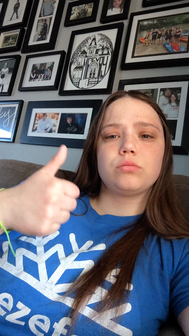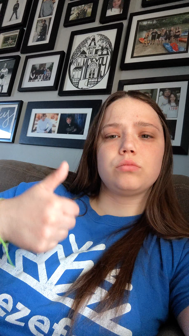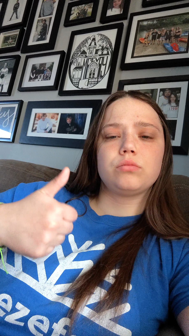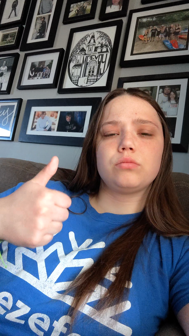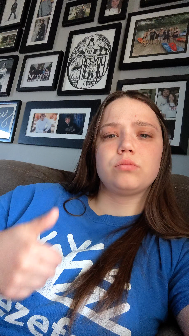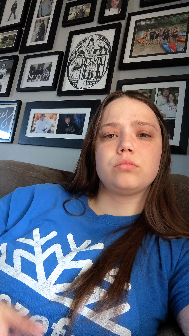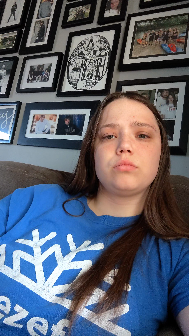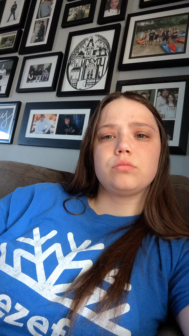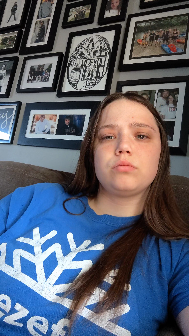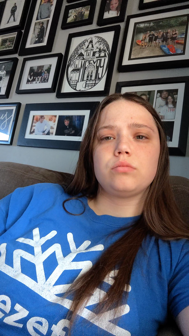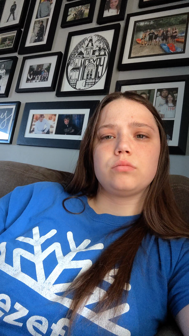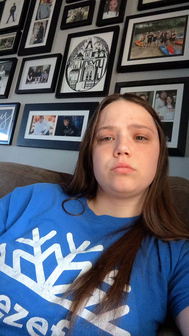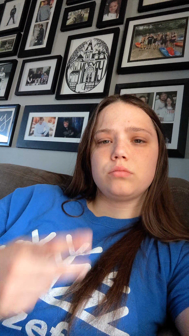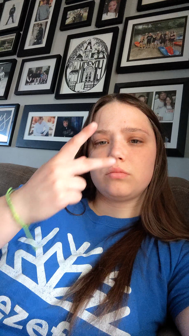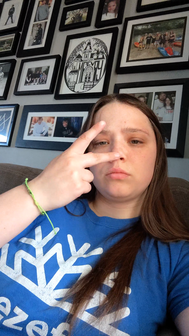penis